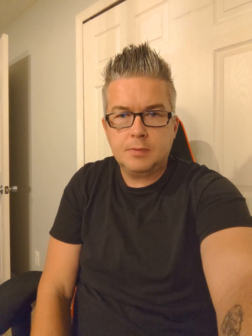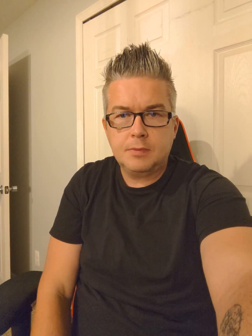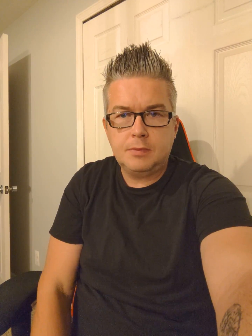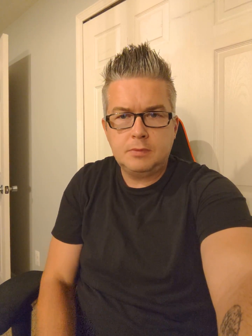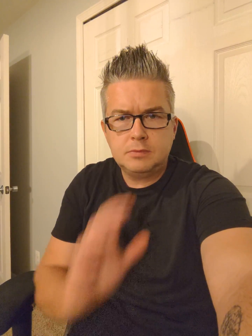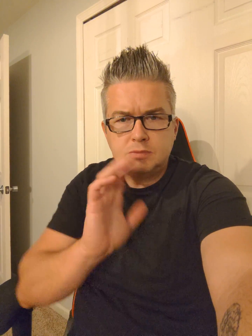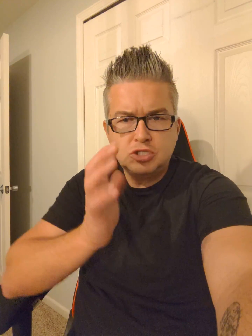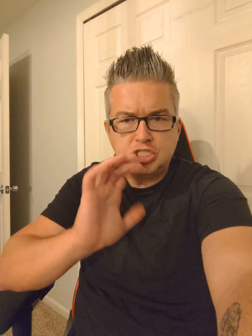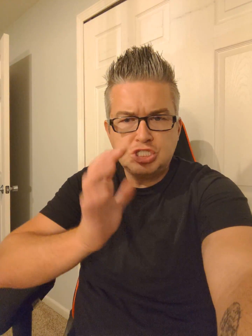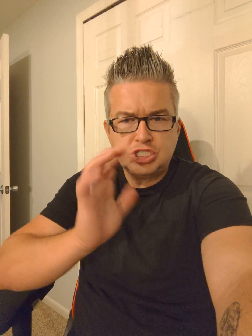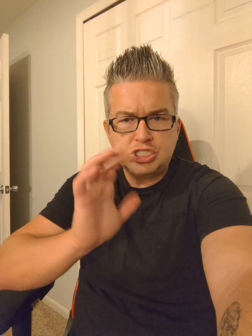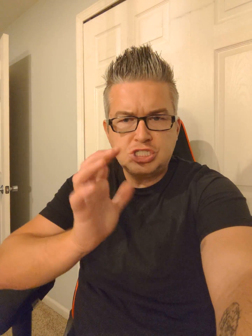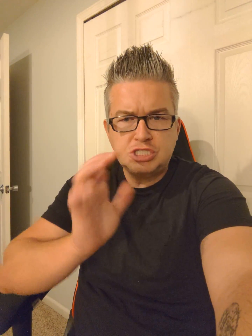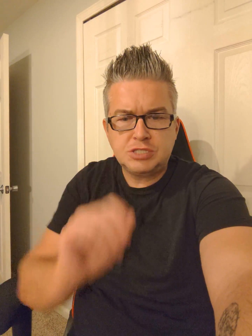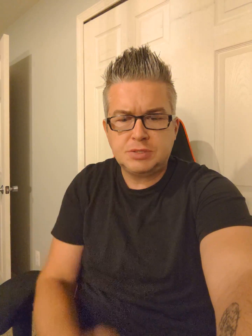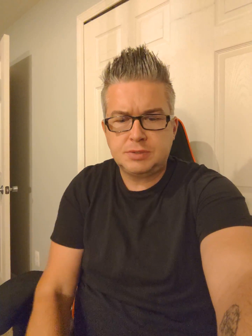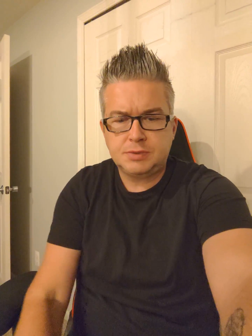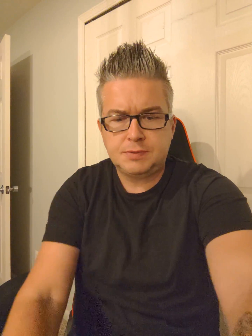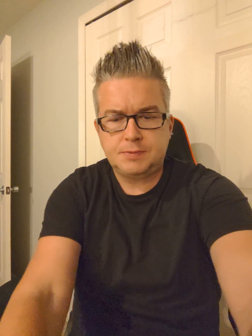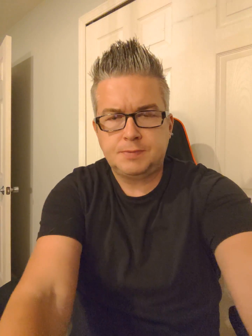cheese